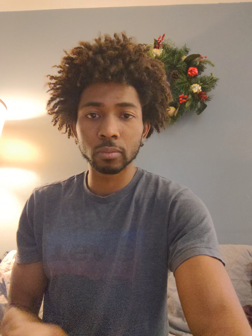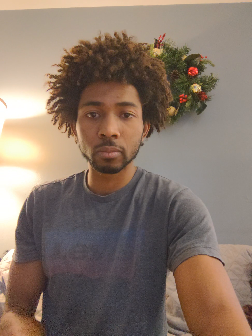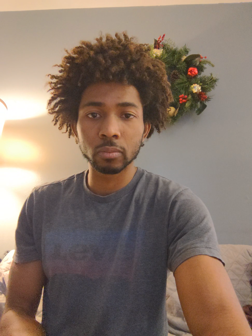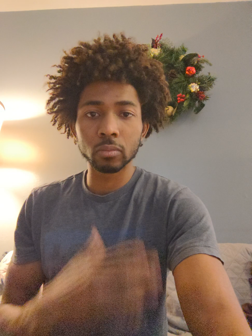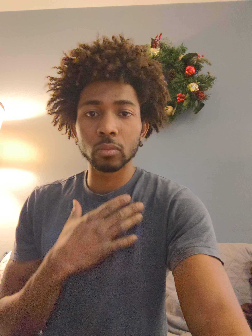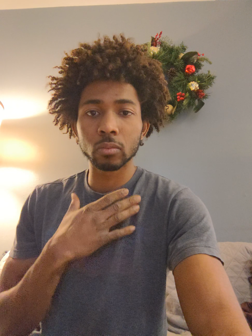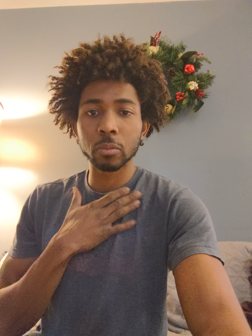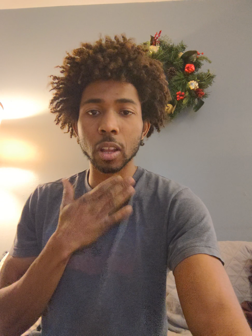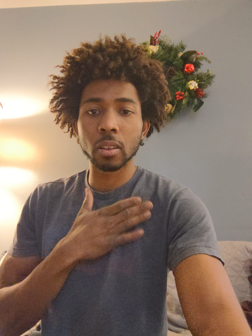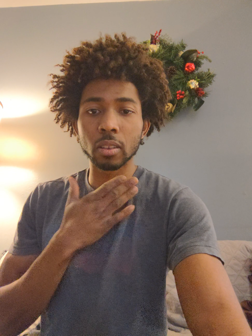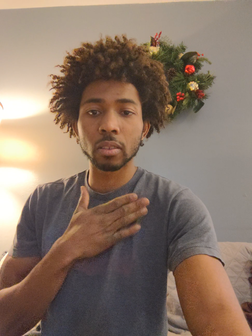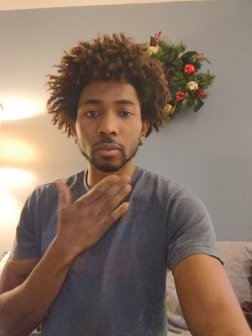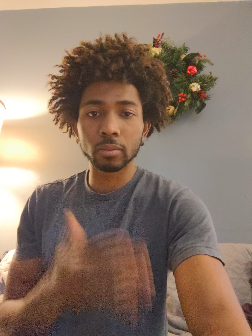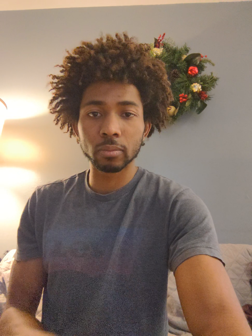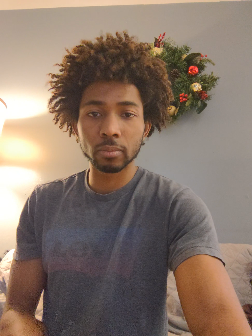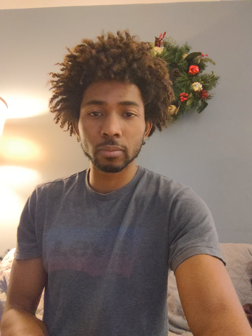happy